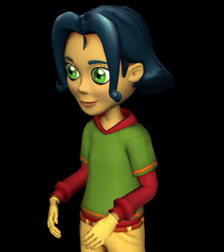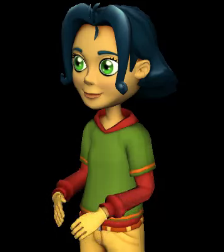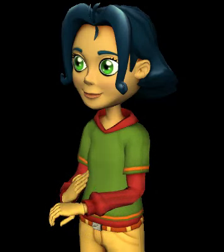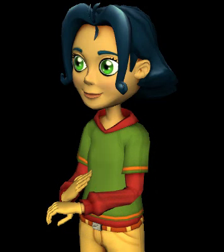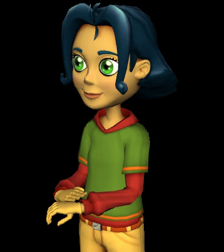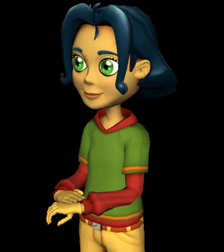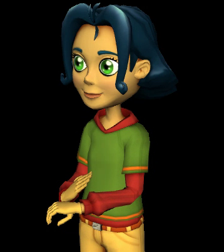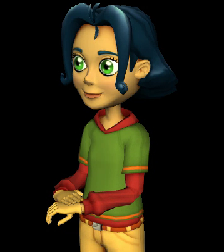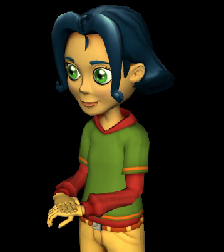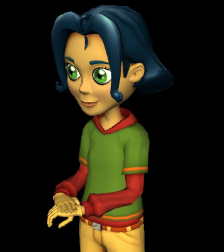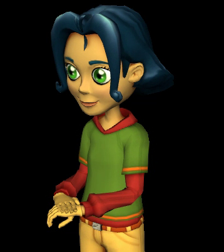تحذير